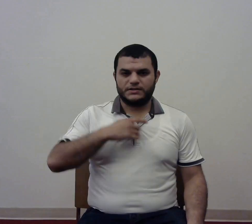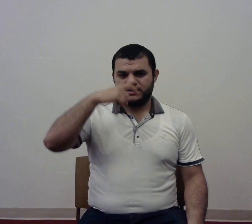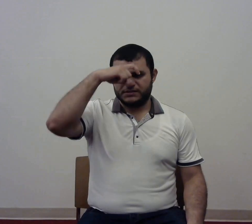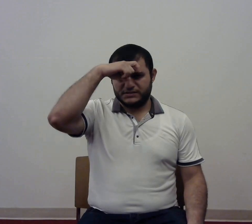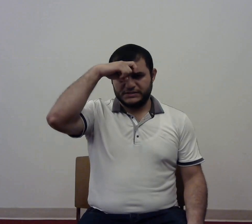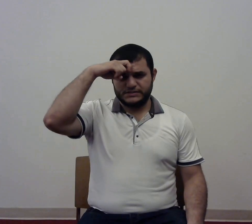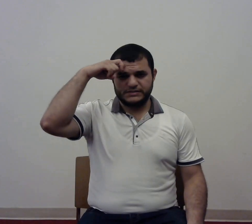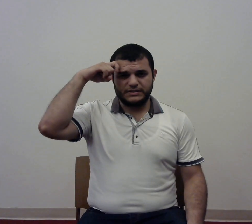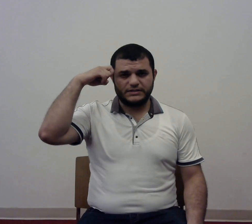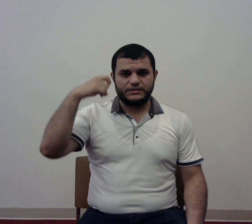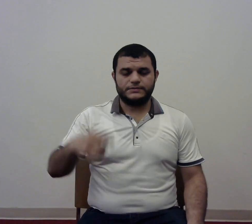isti